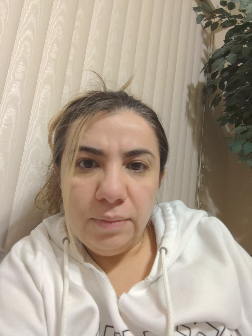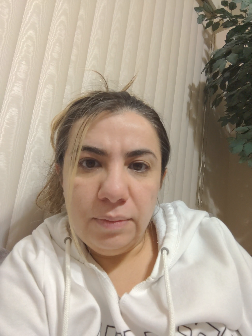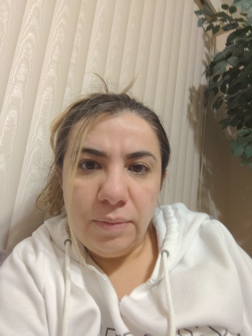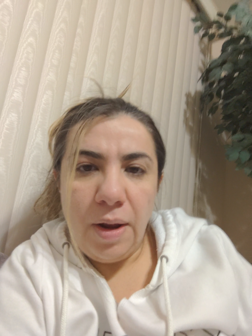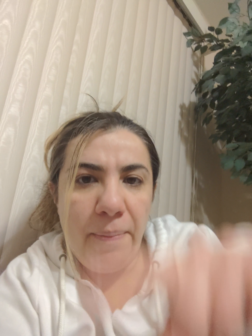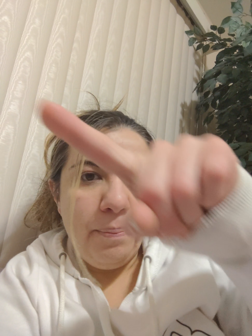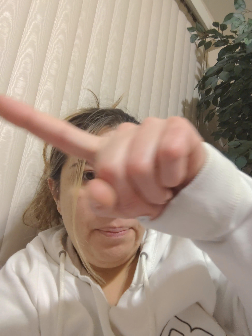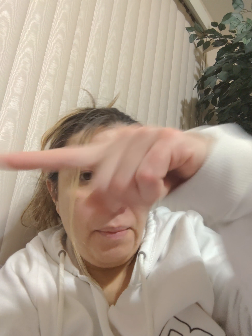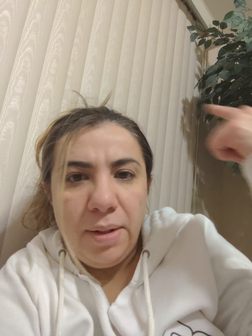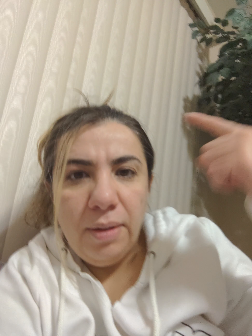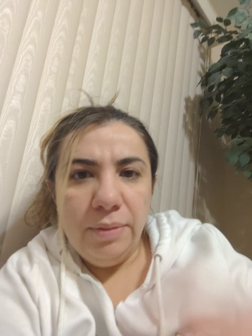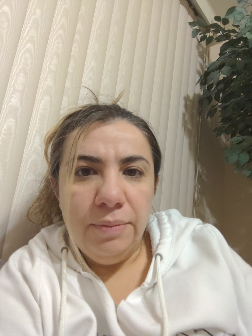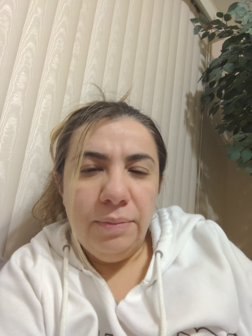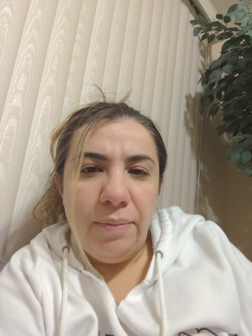black